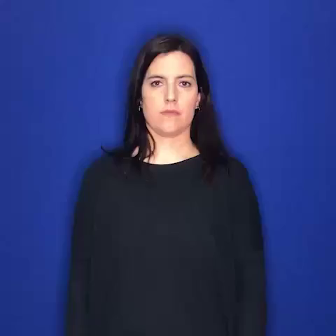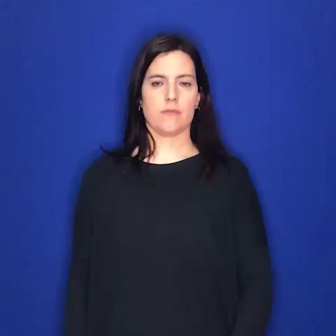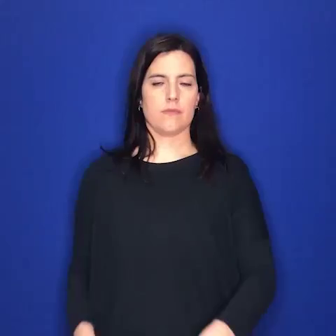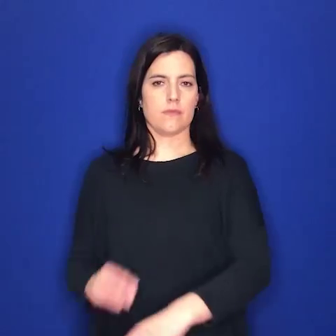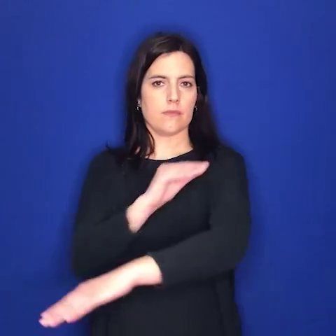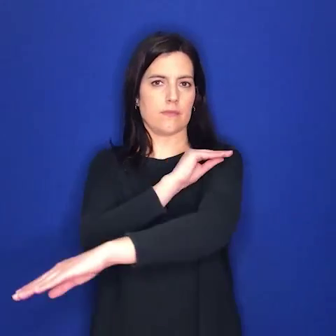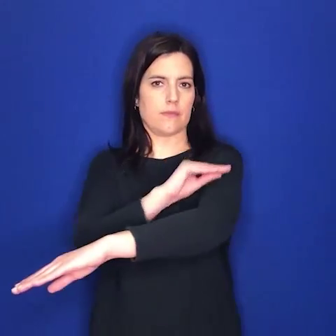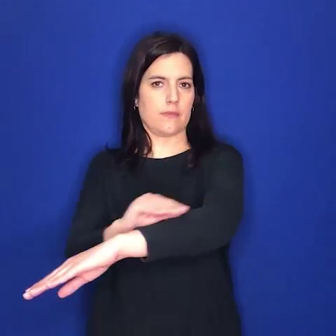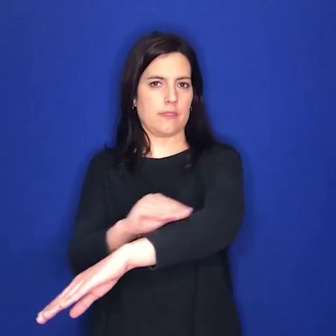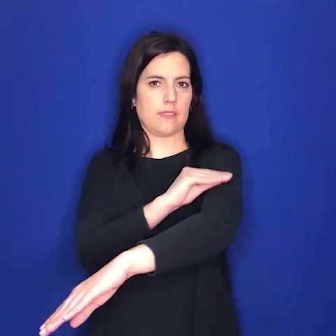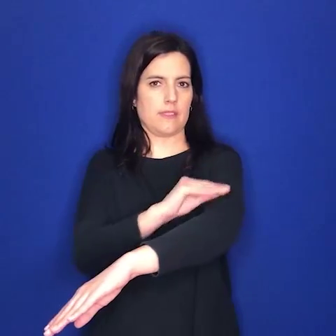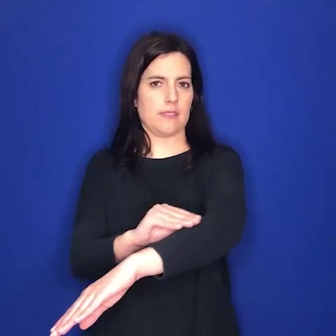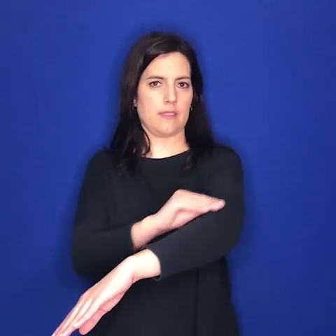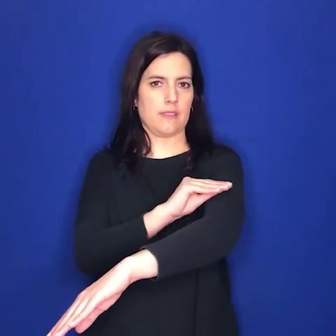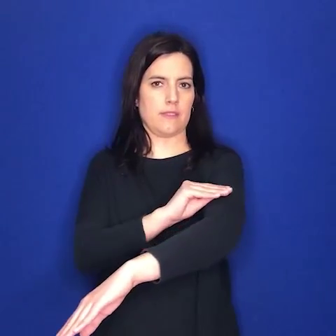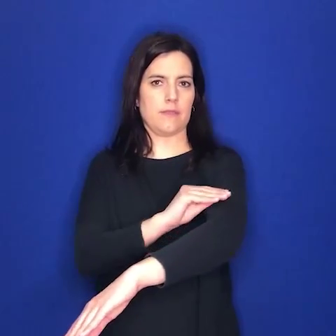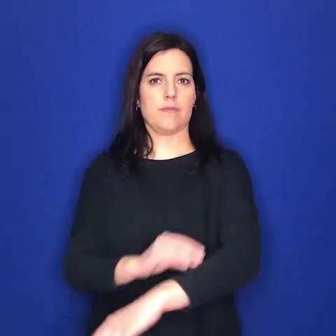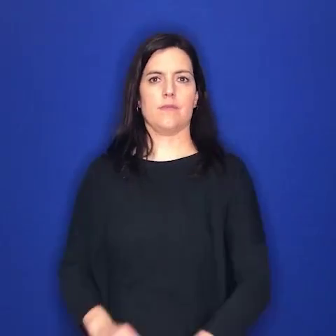grasa brazo